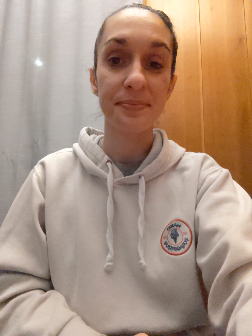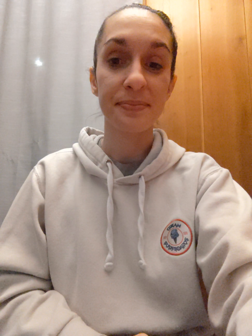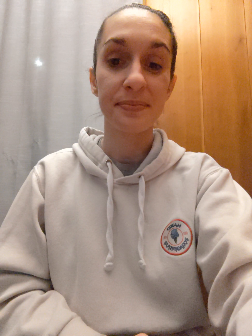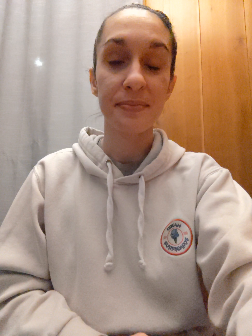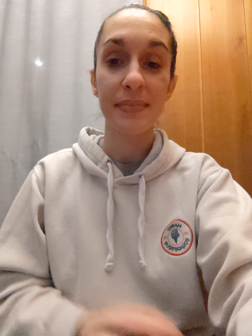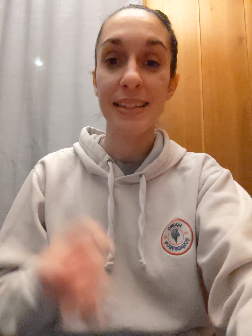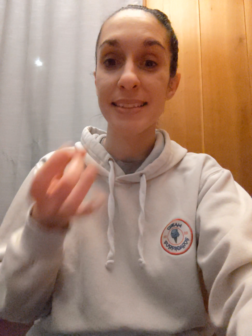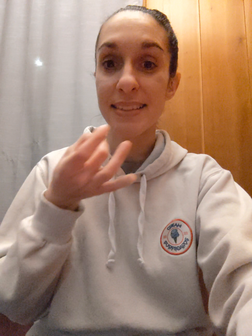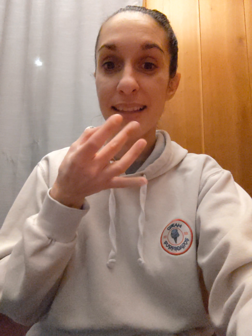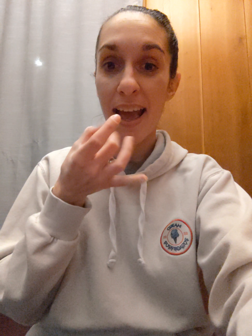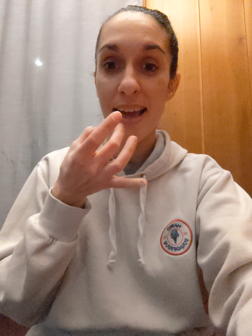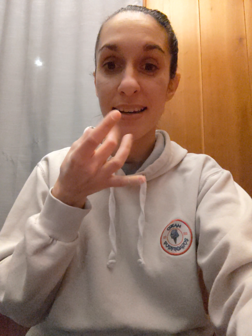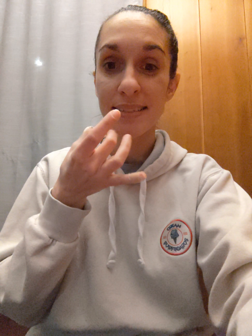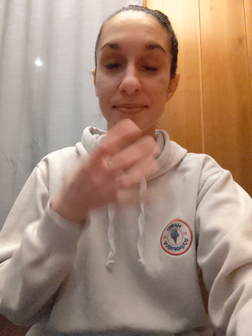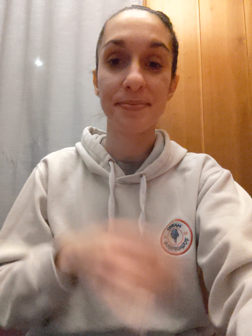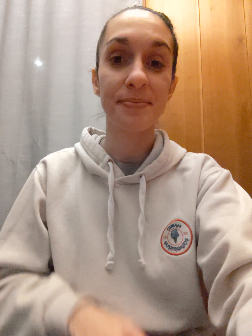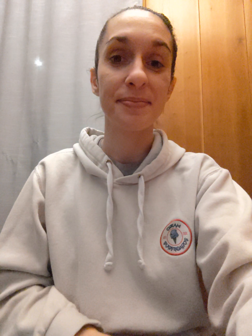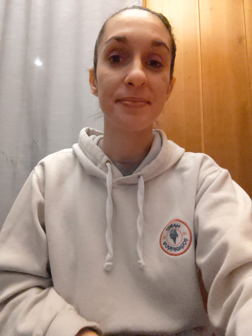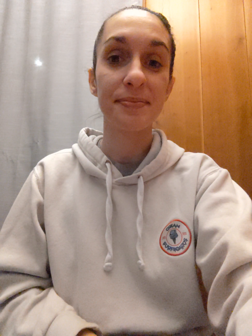snack